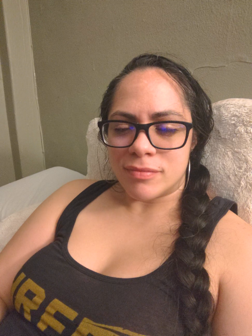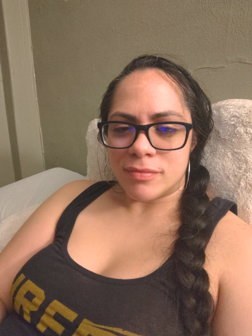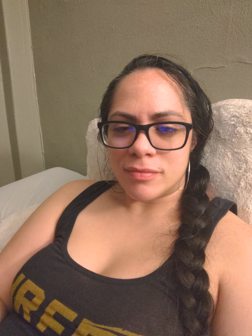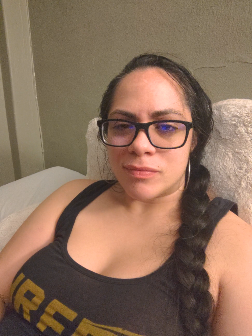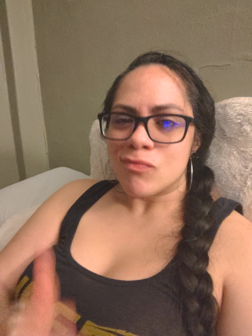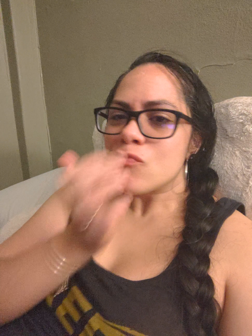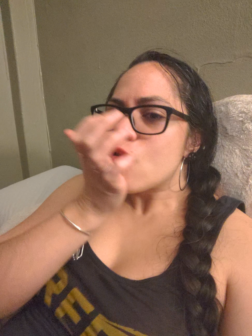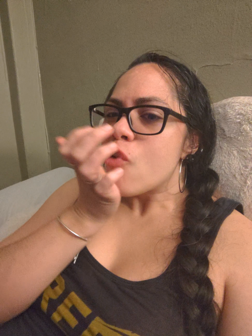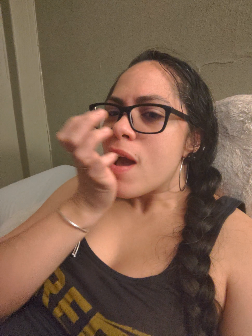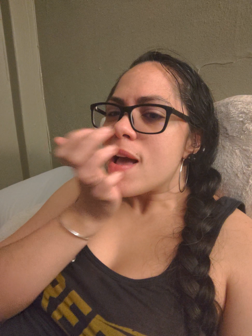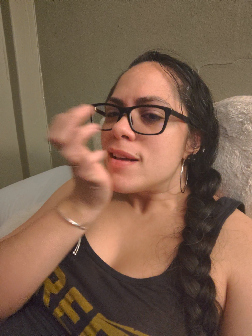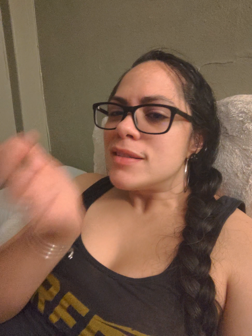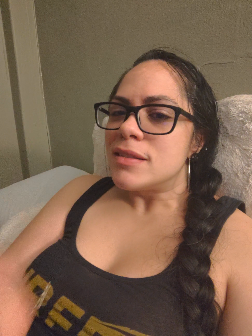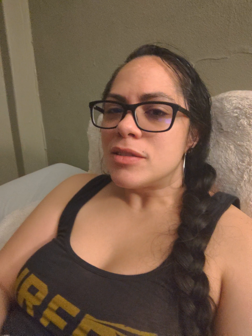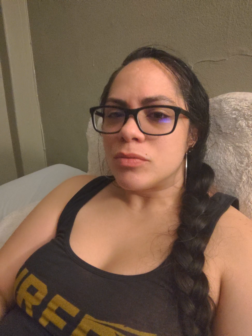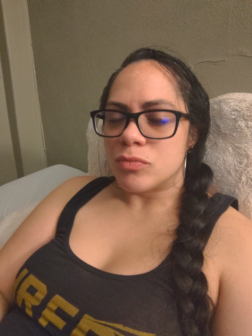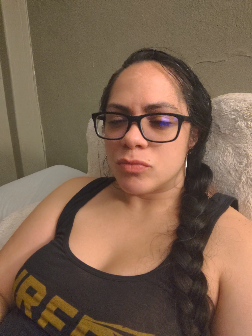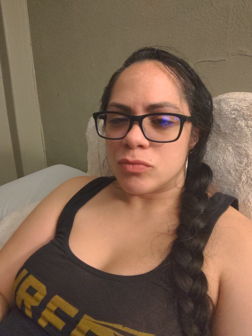grass